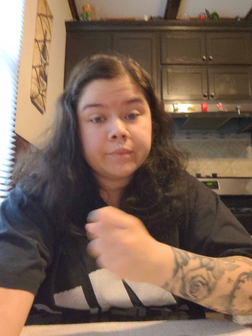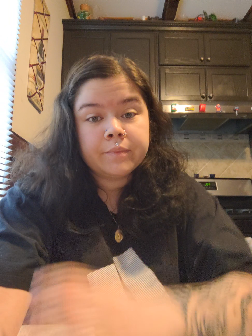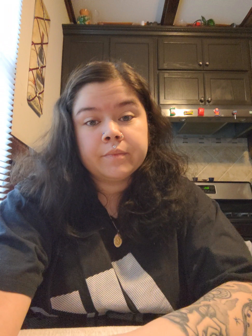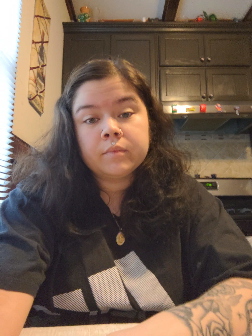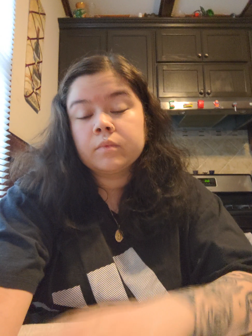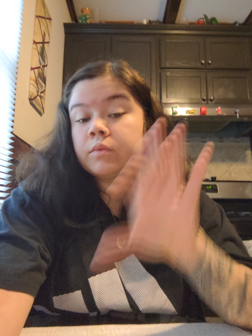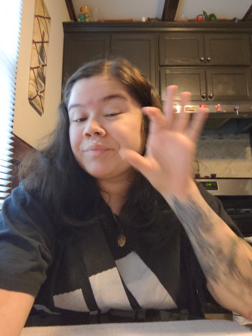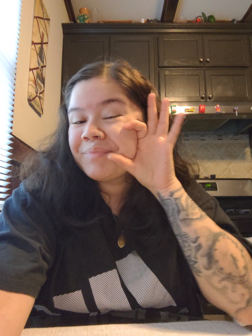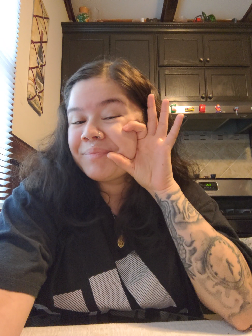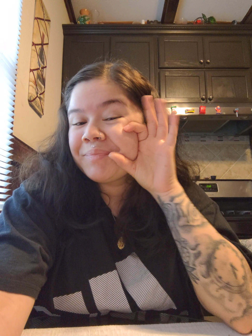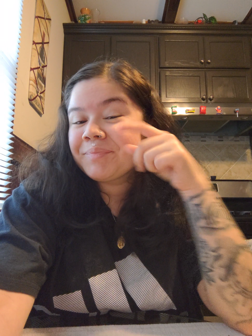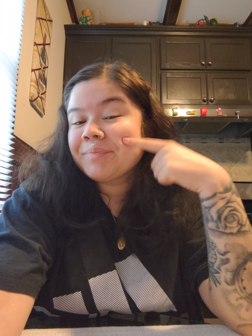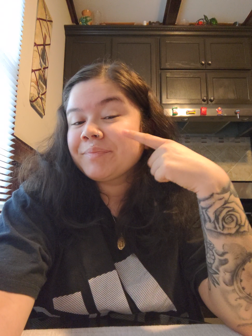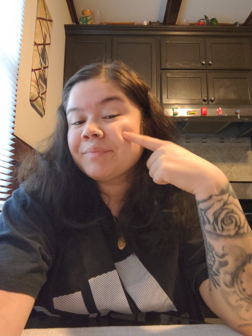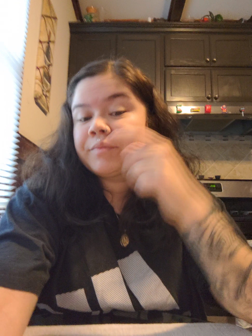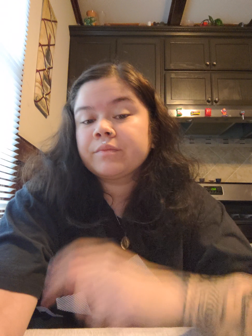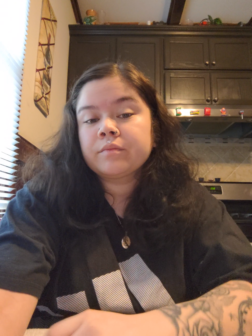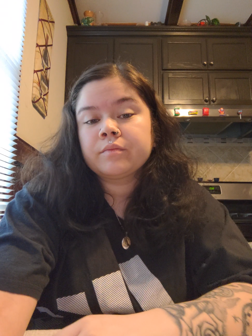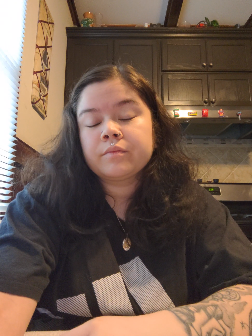cheek